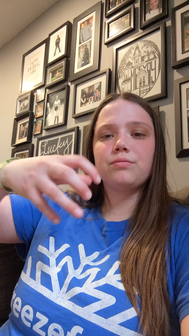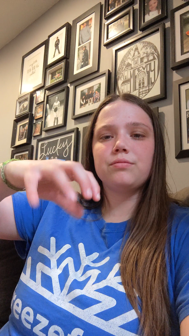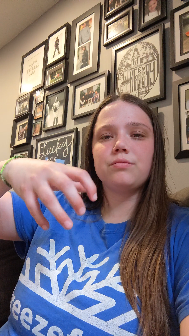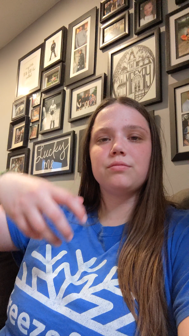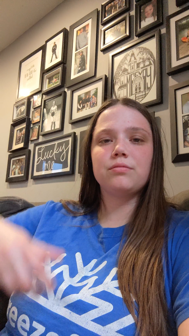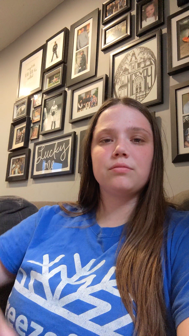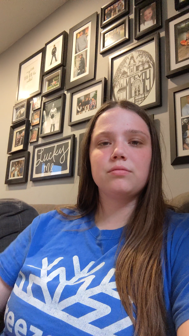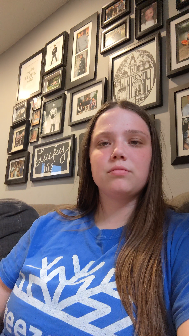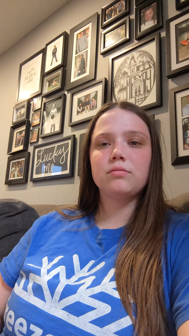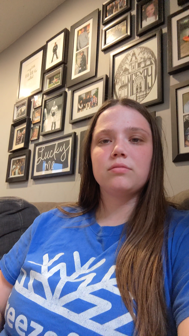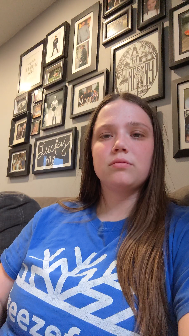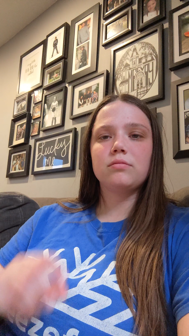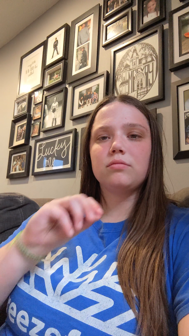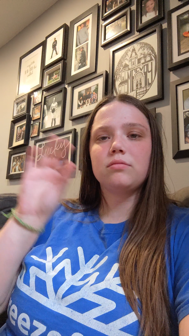off